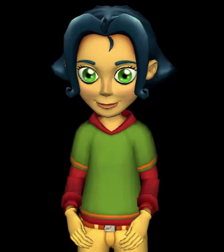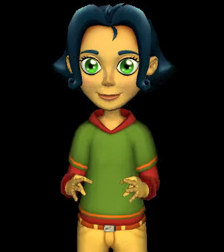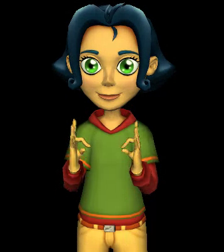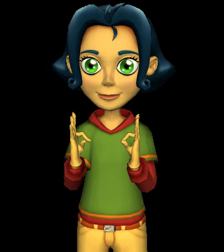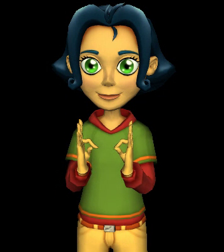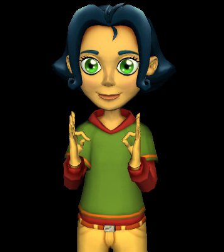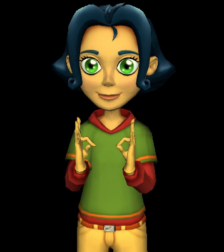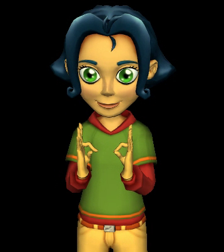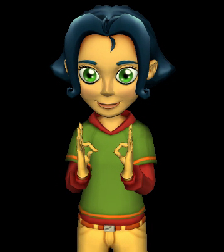عمة